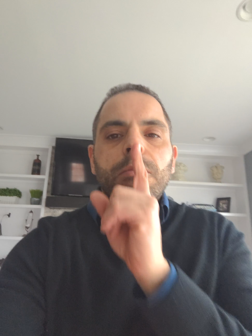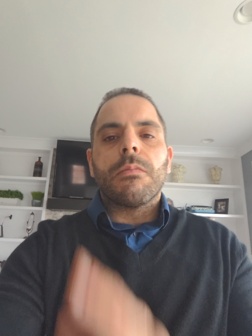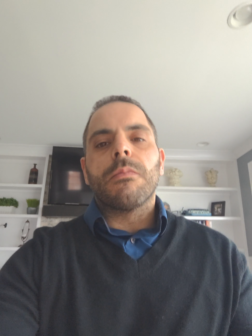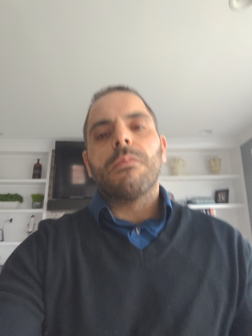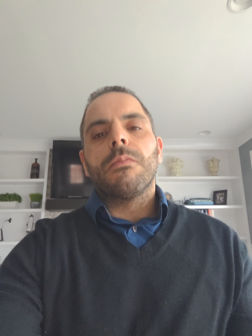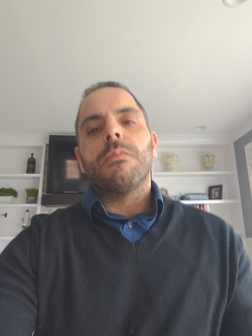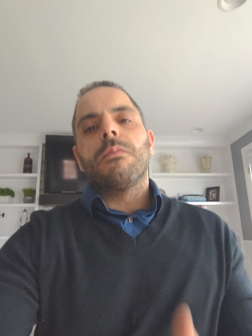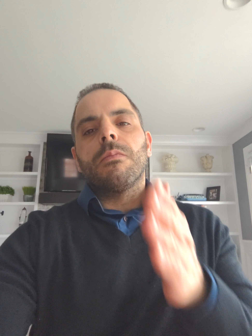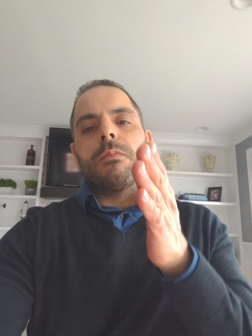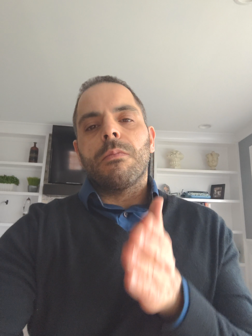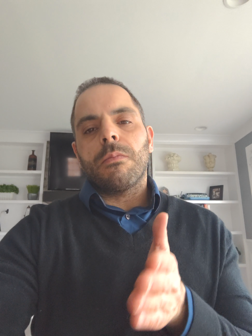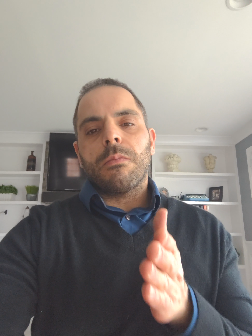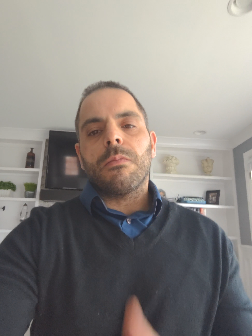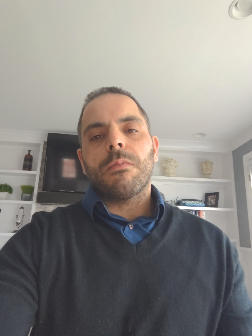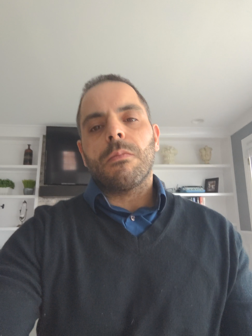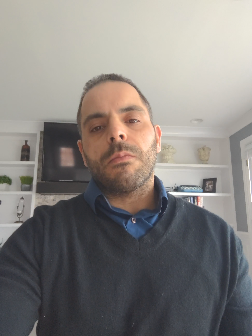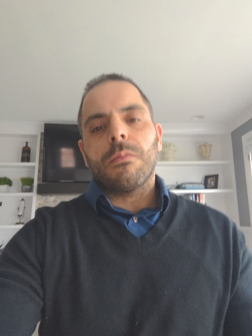person